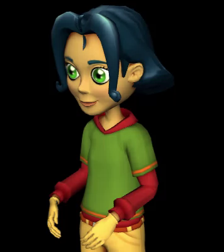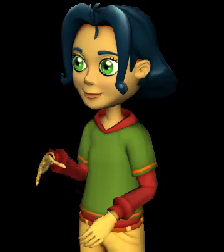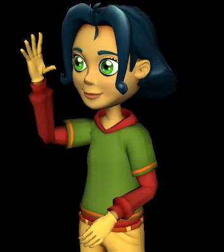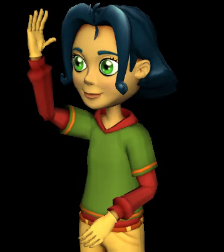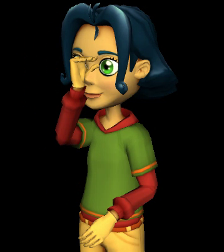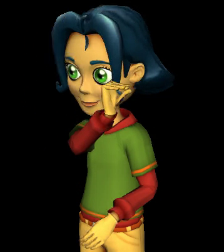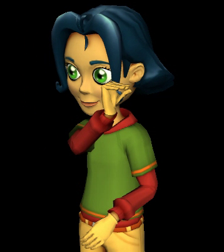ينسى